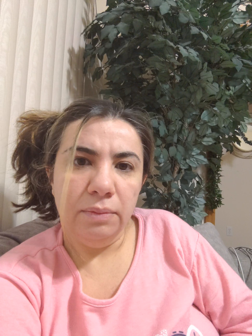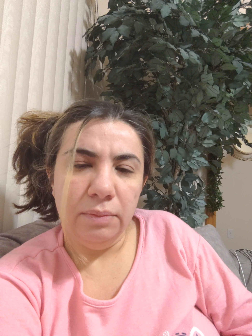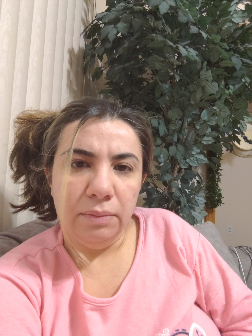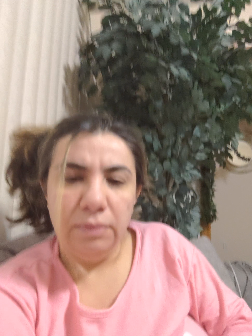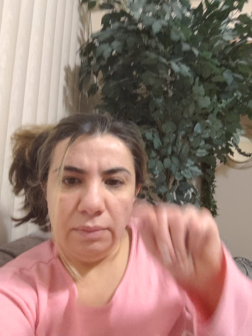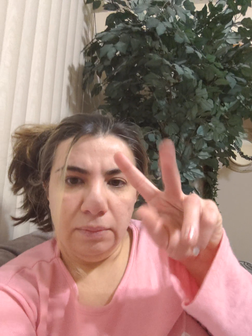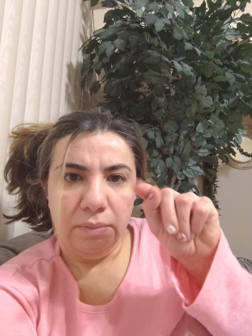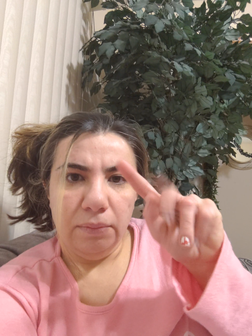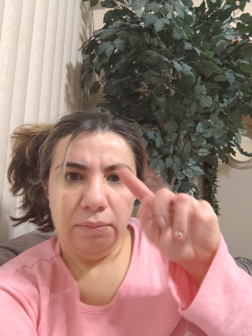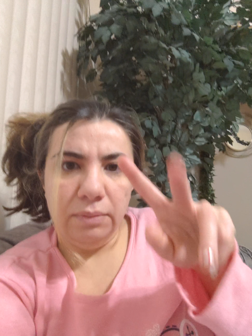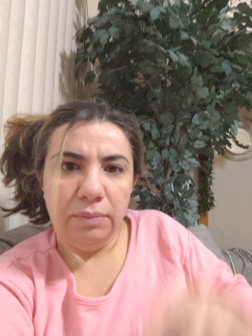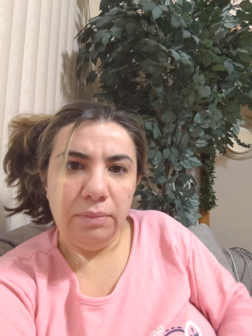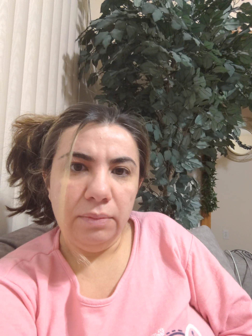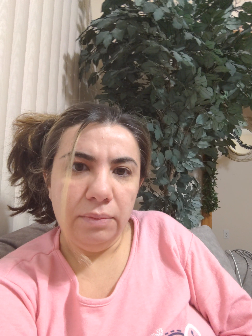TV